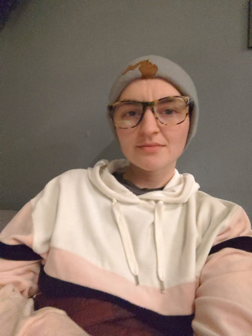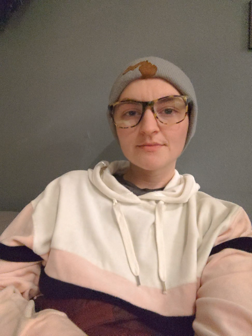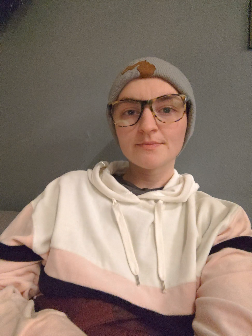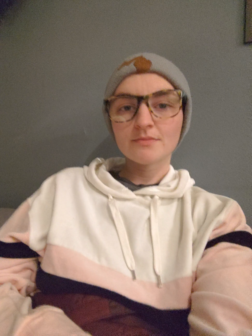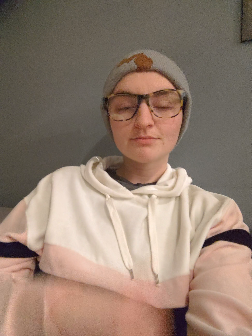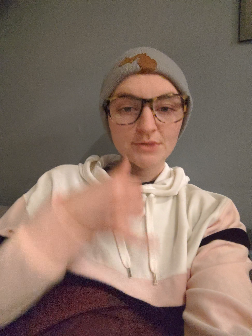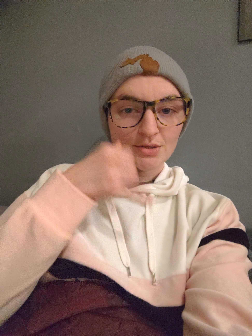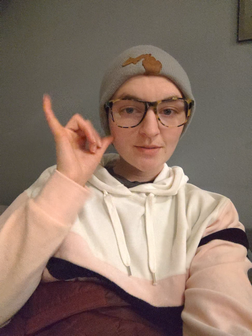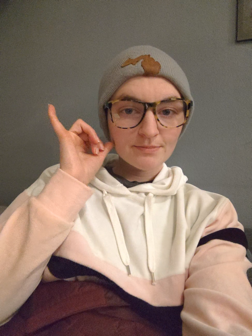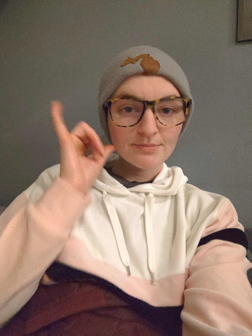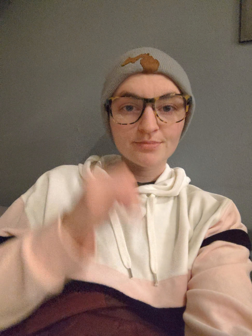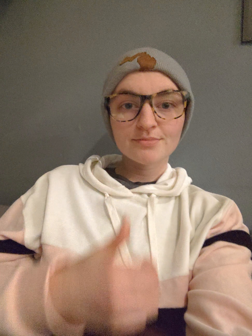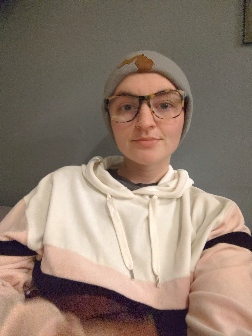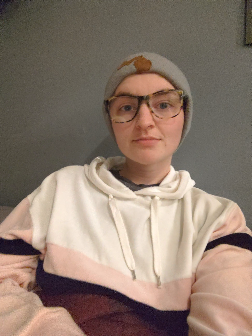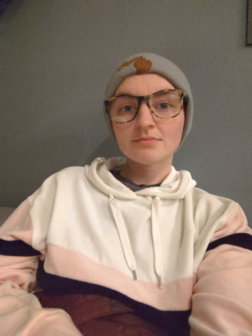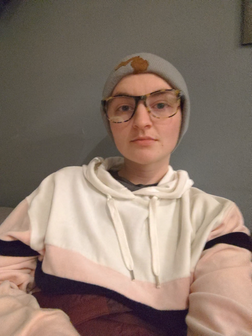yesterday